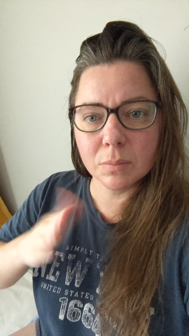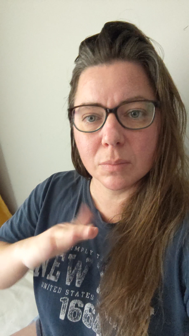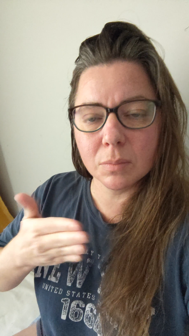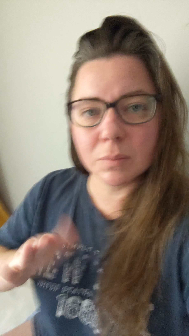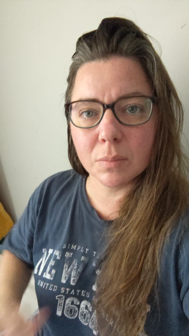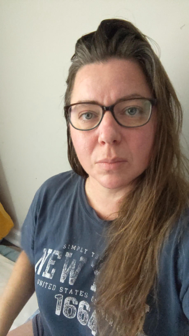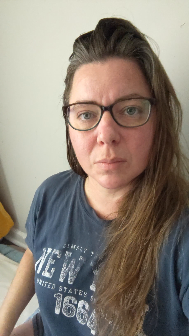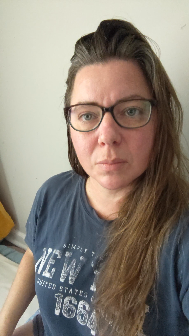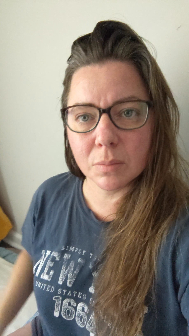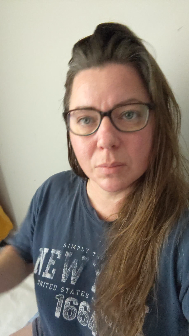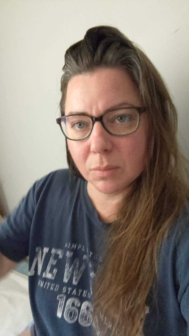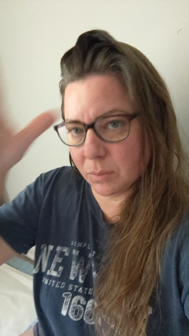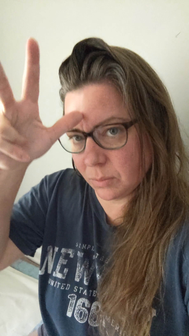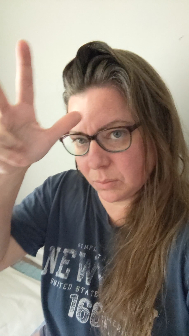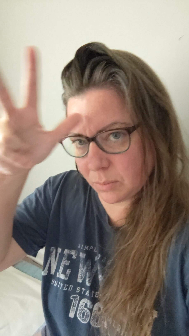rooster